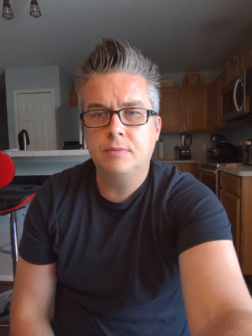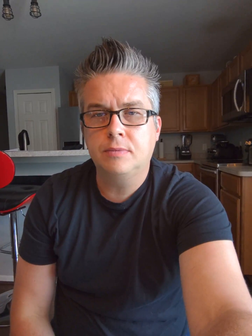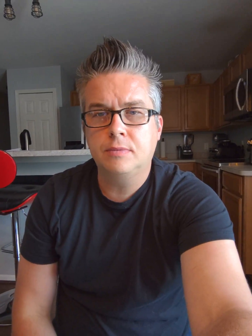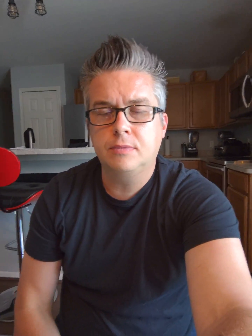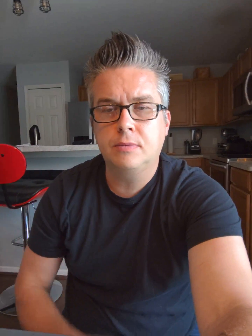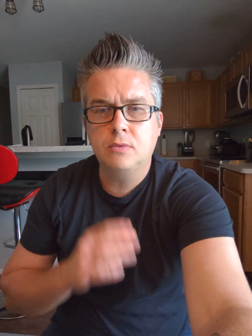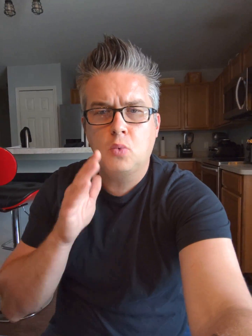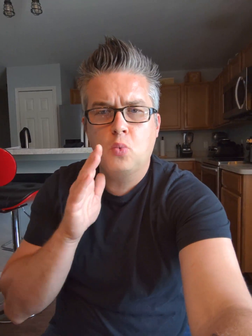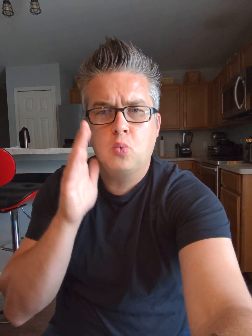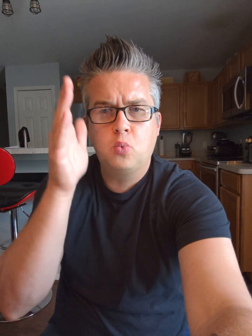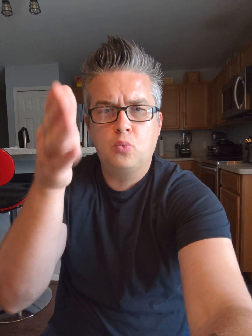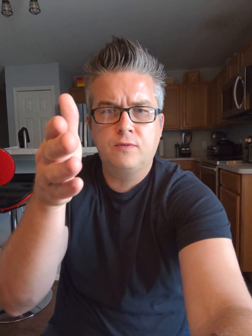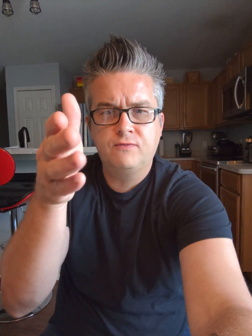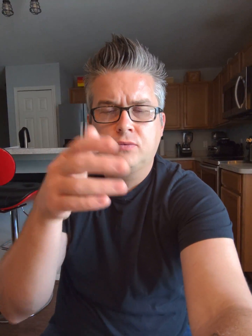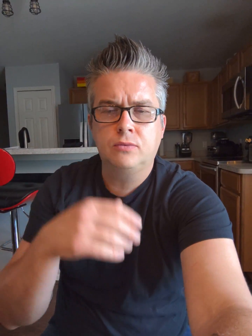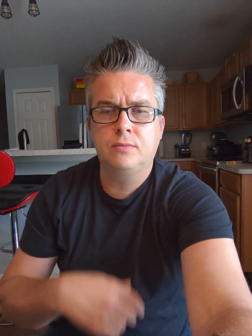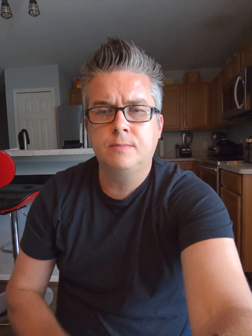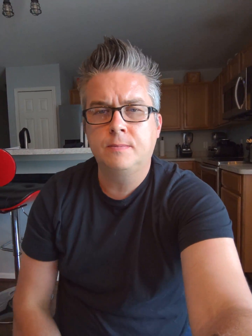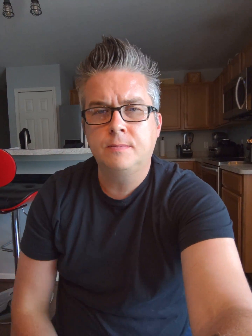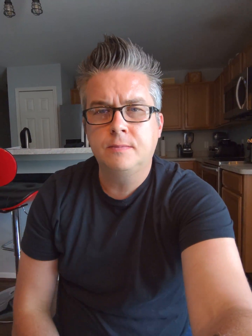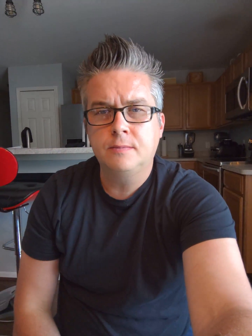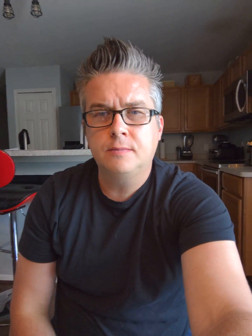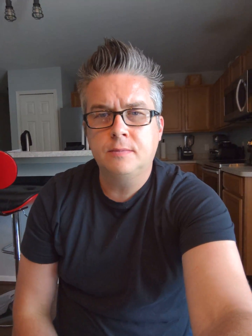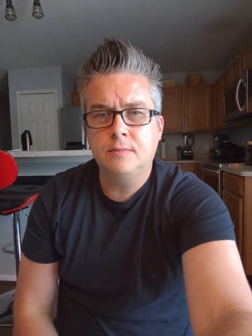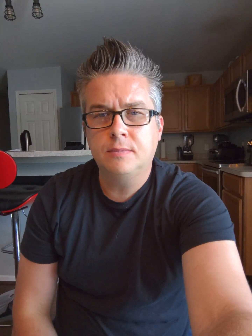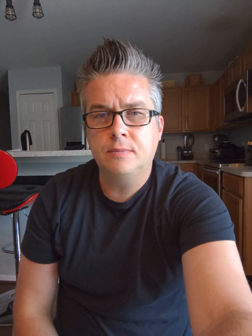over